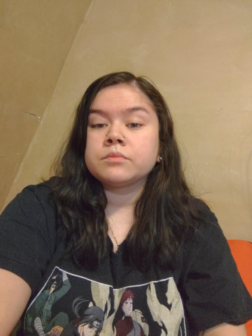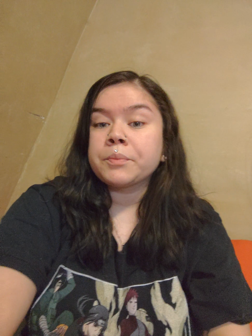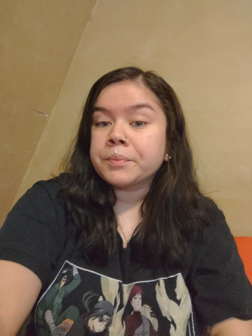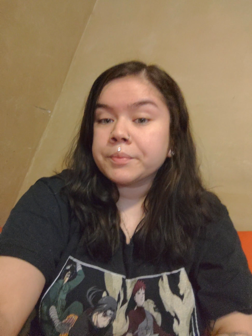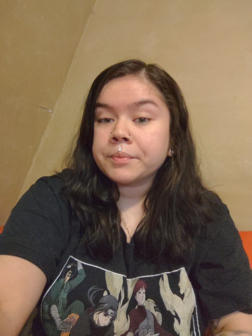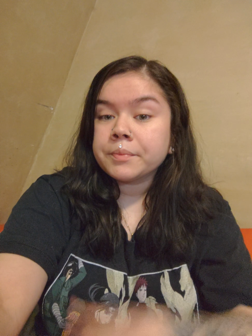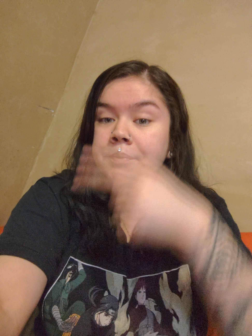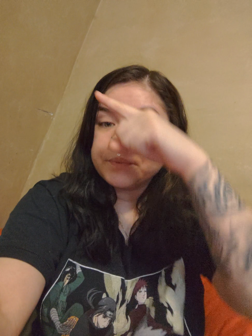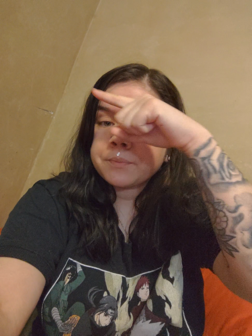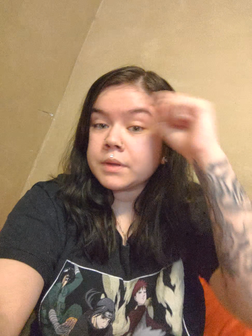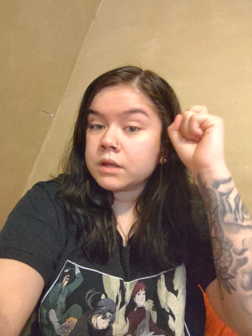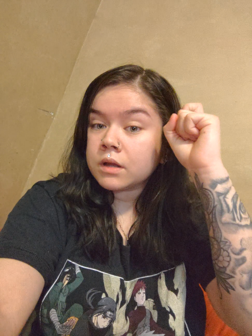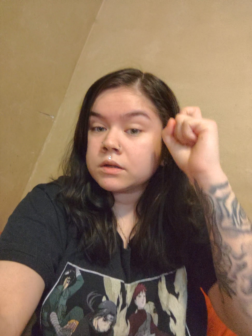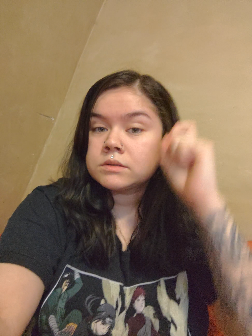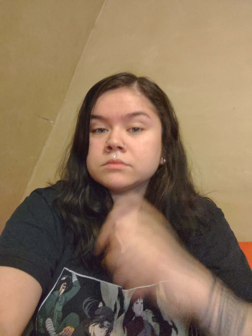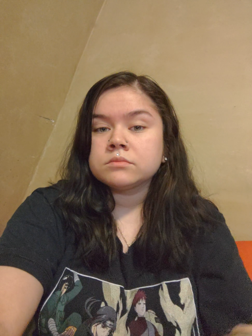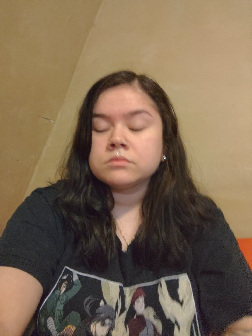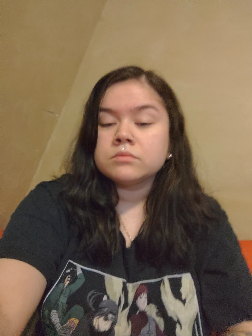because